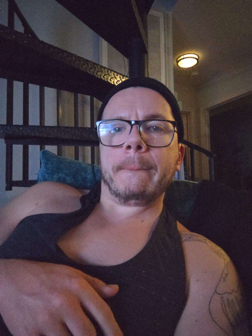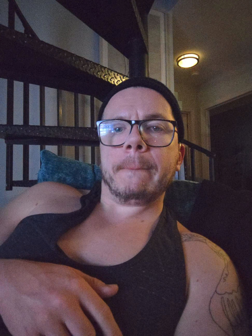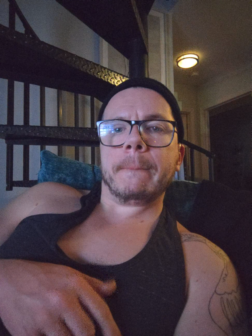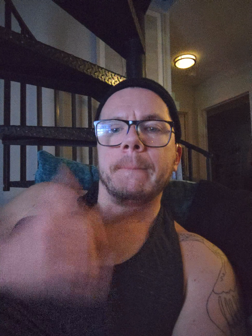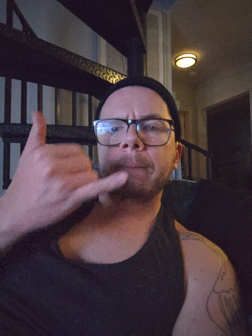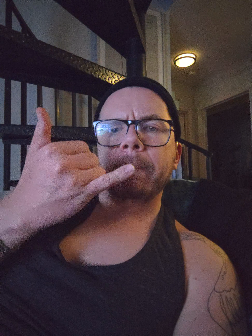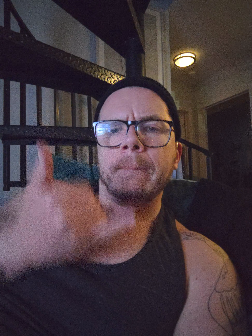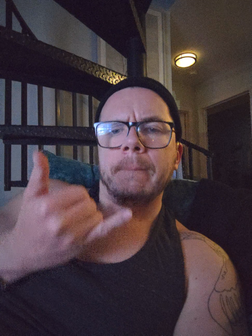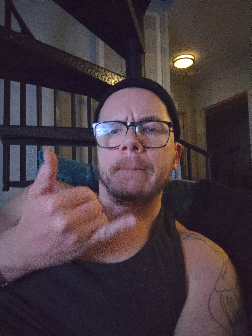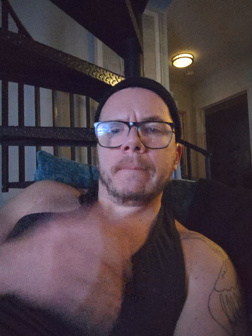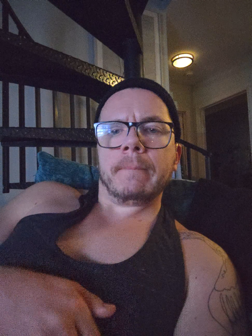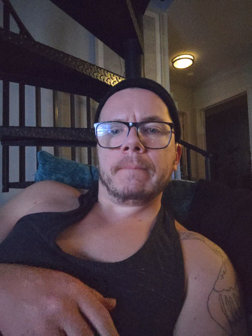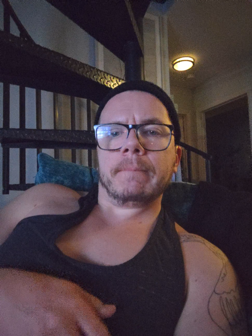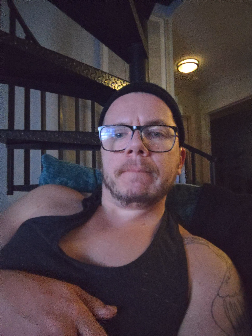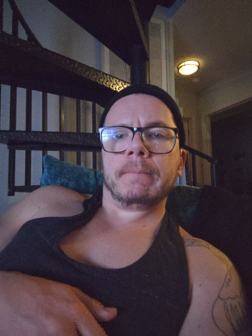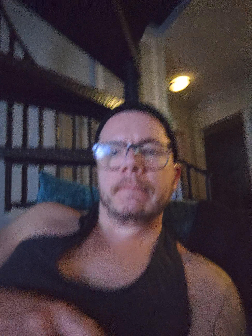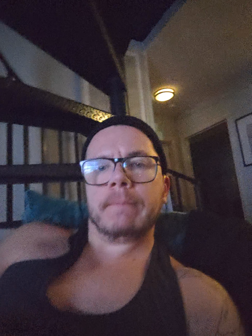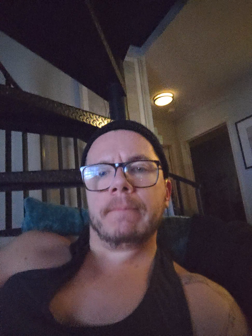now